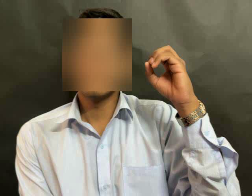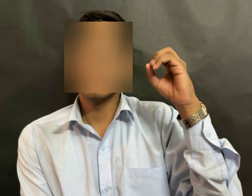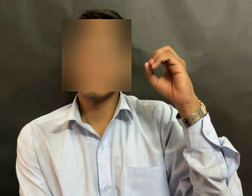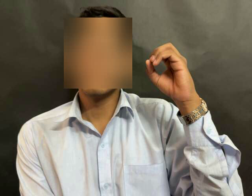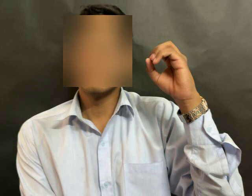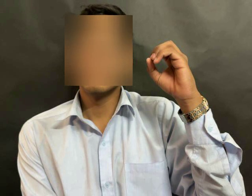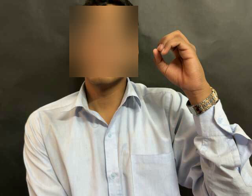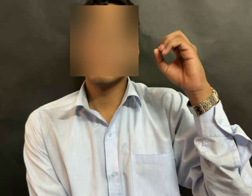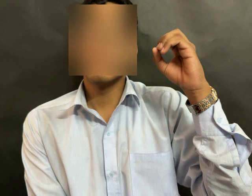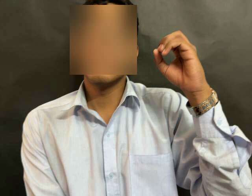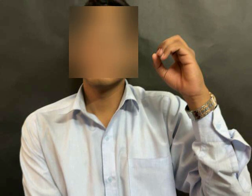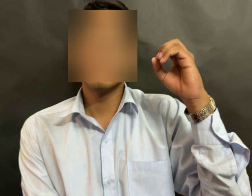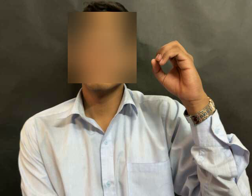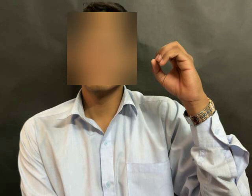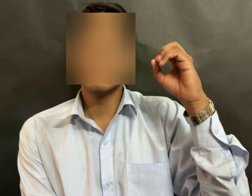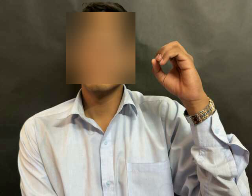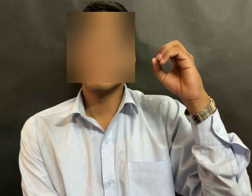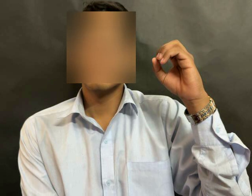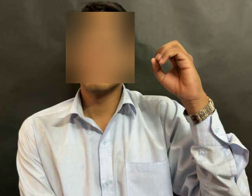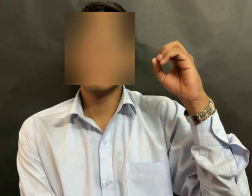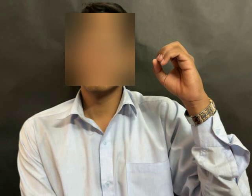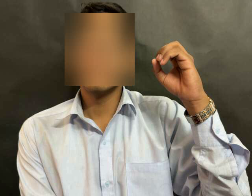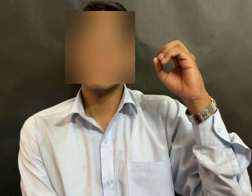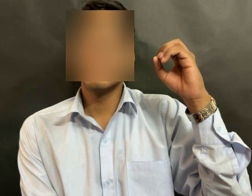O